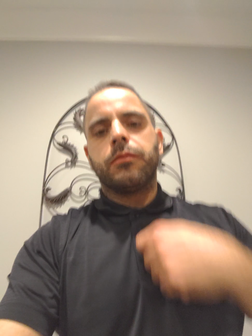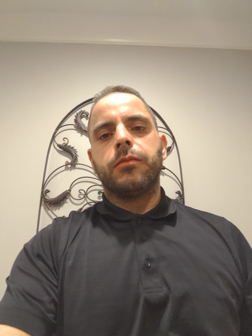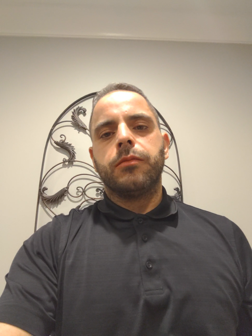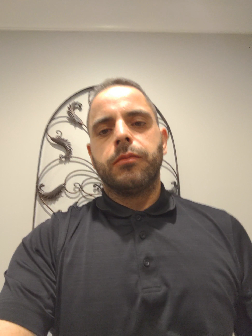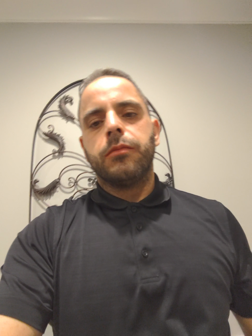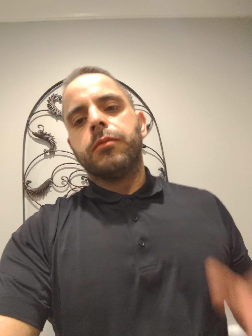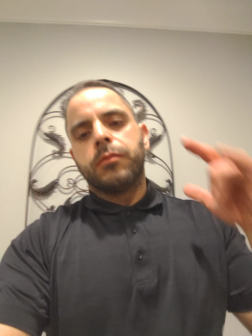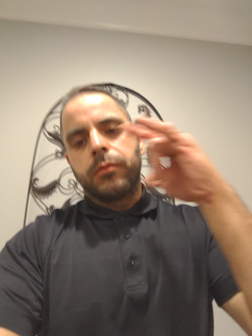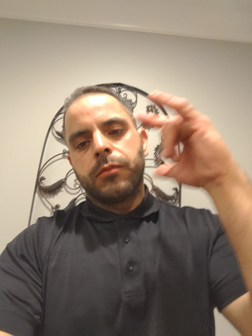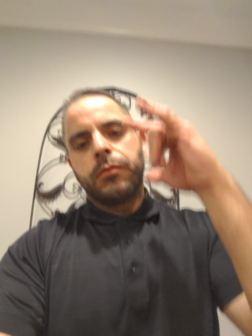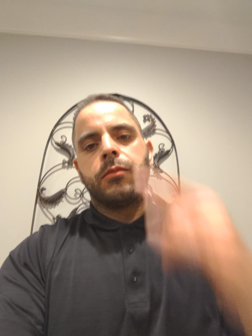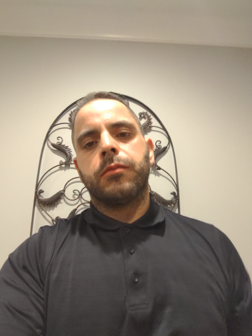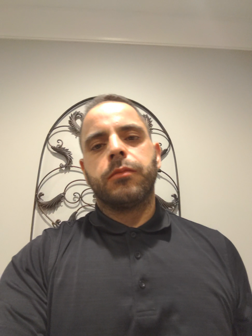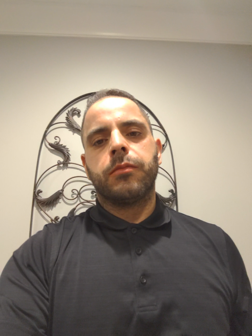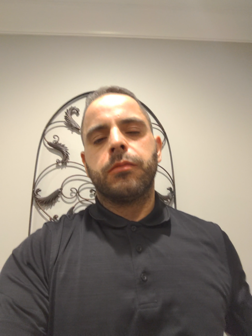airplane